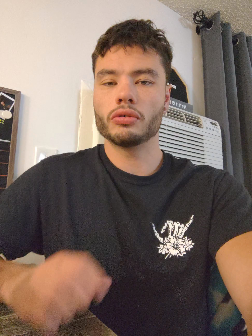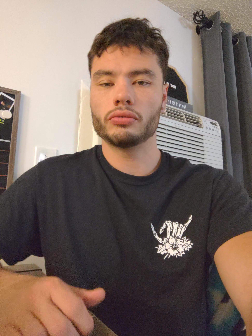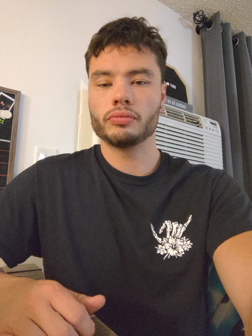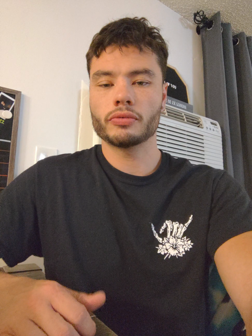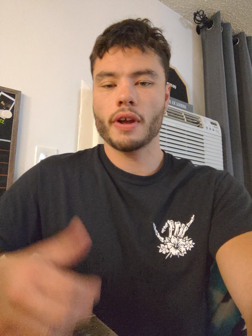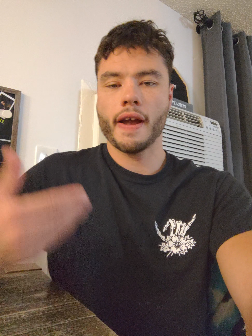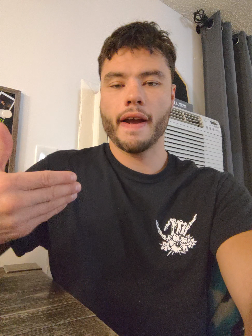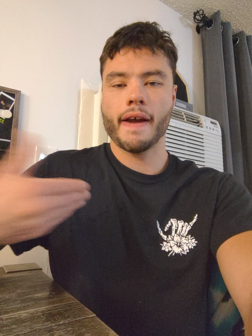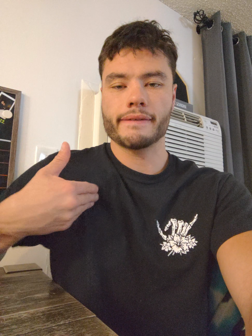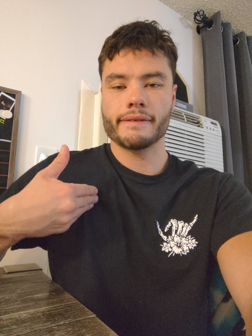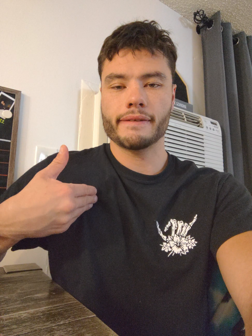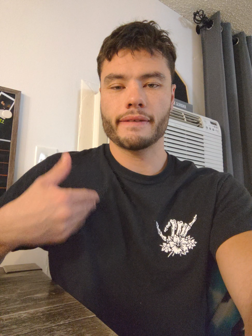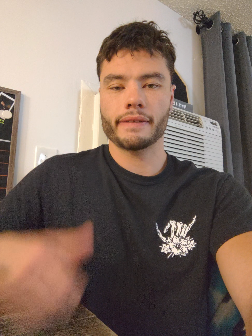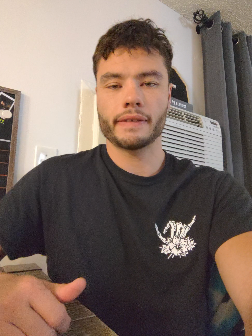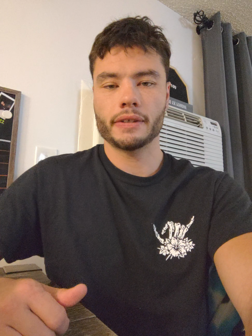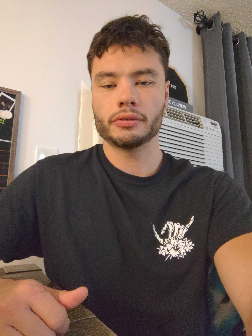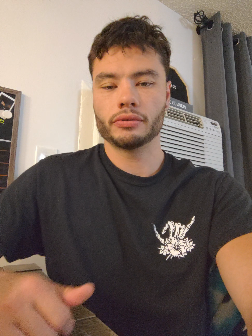have